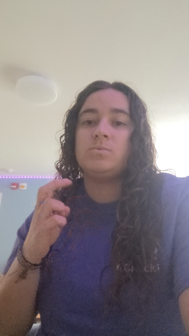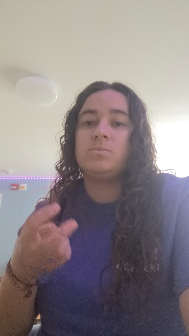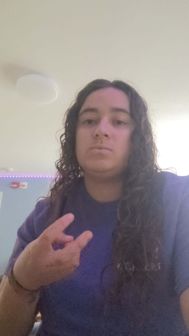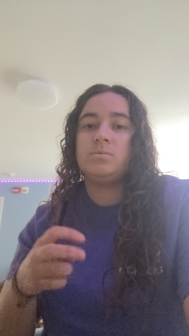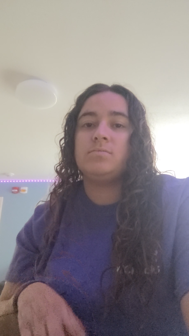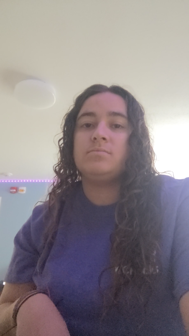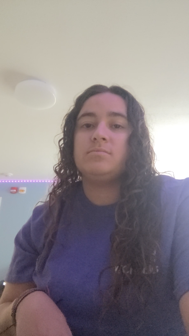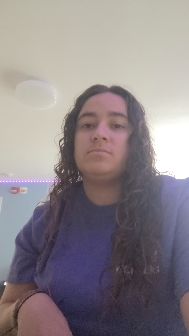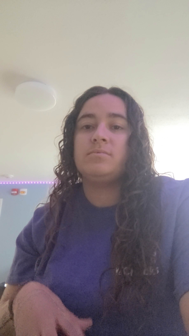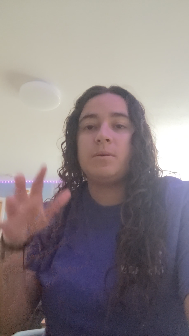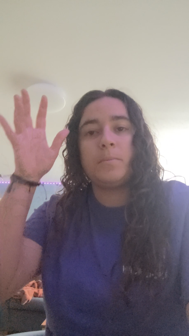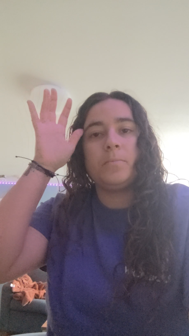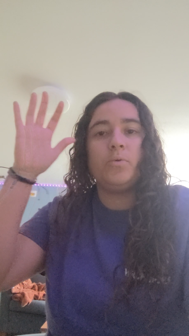moose